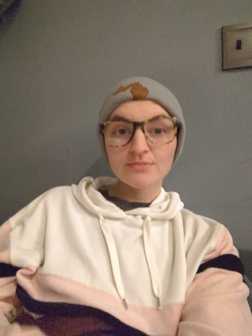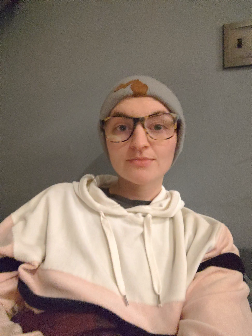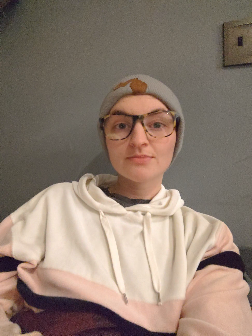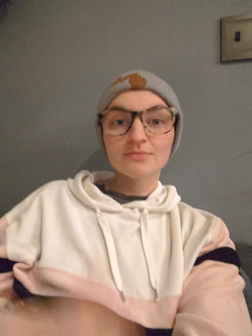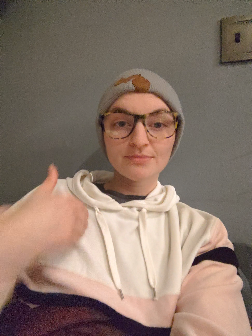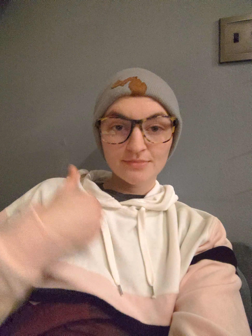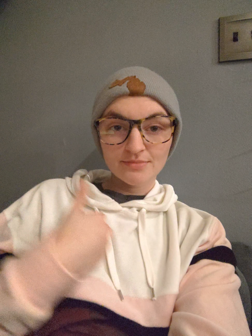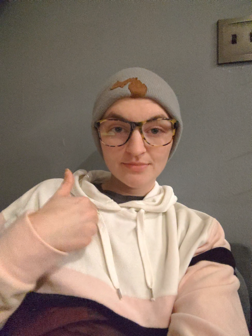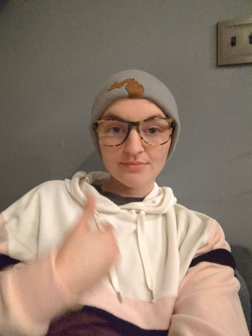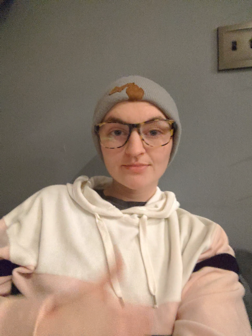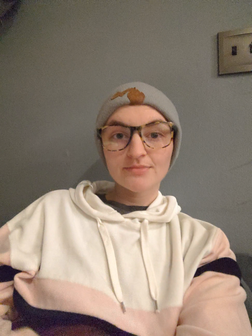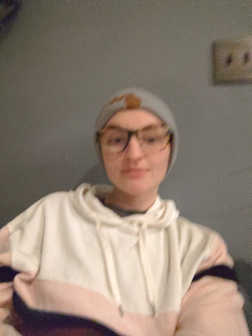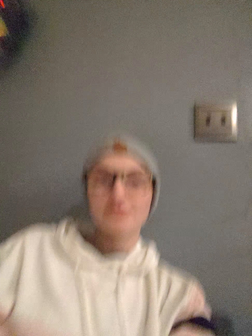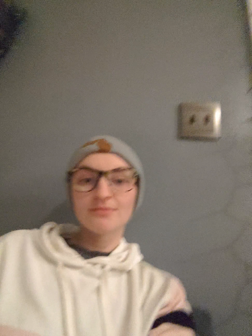animal